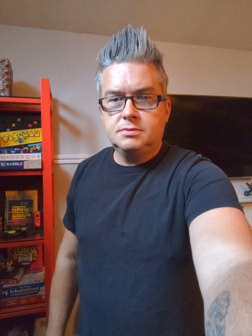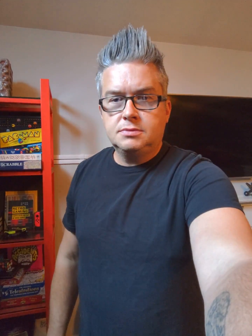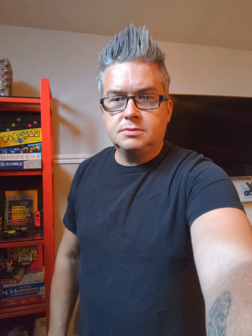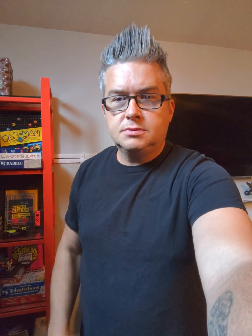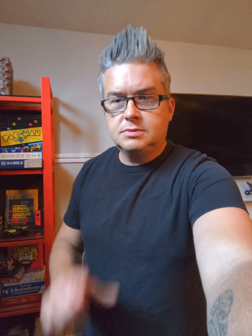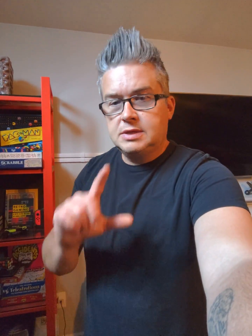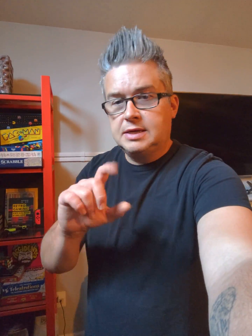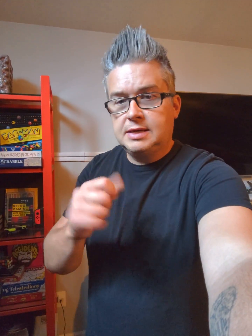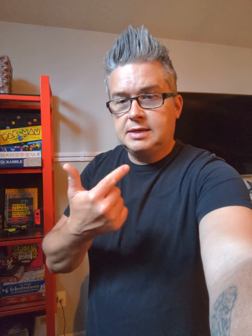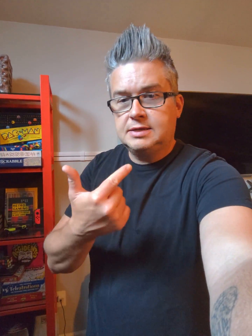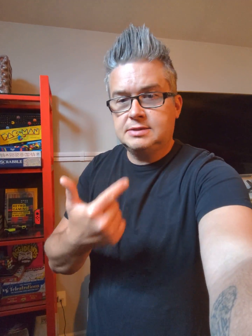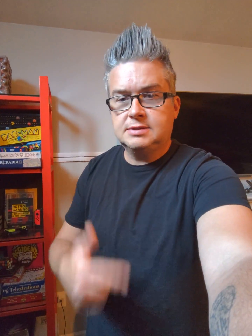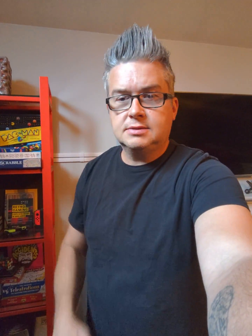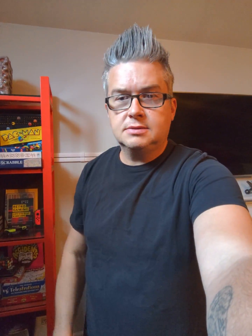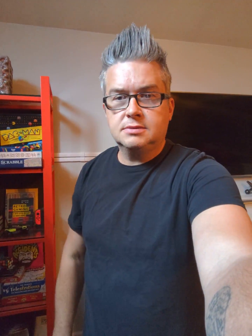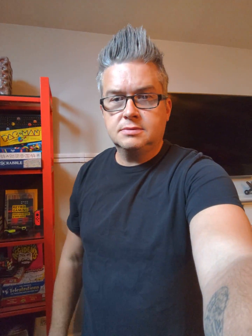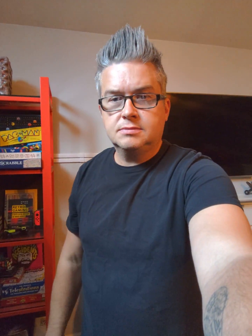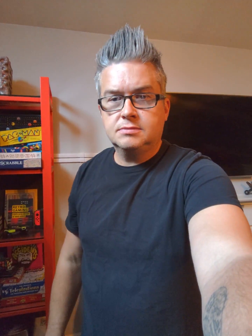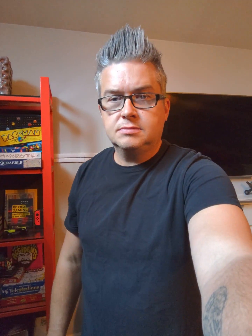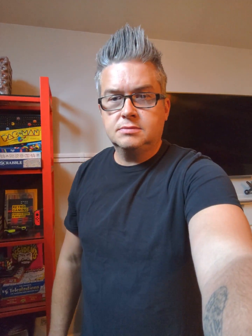leg